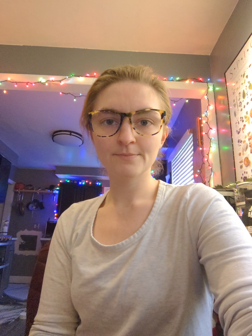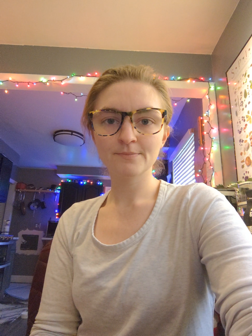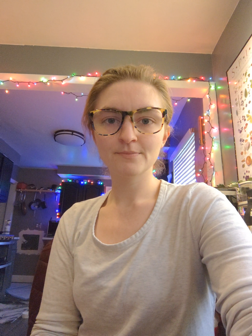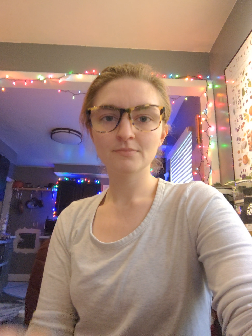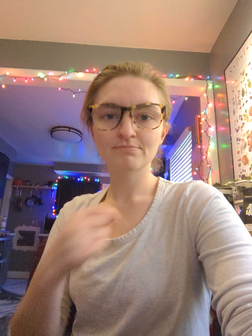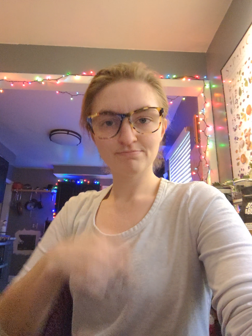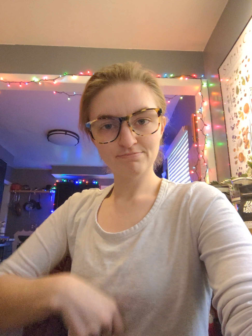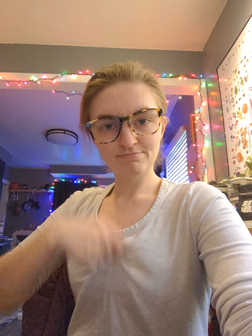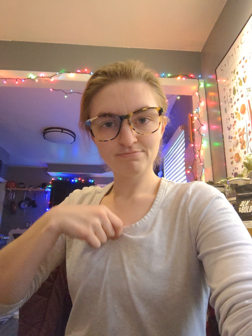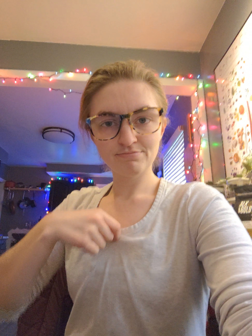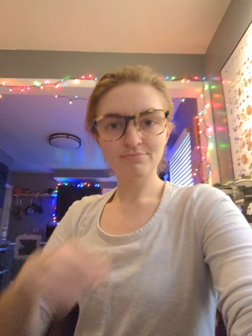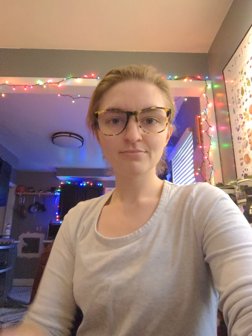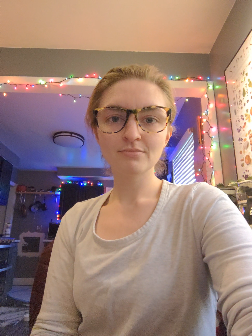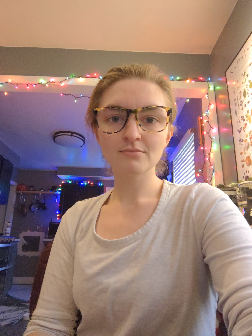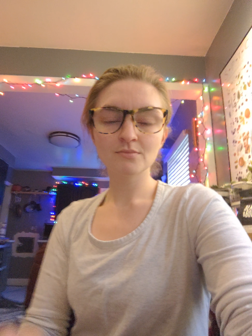zipper